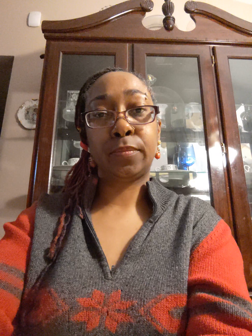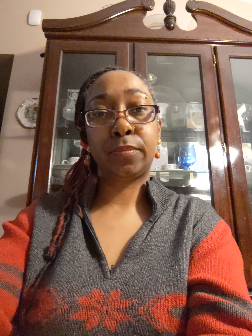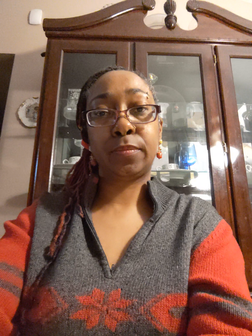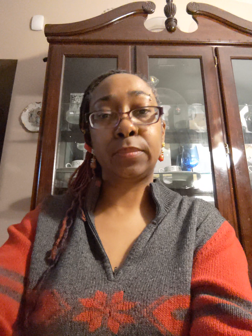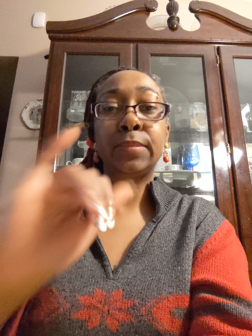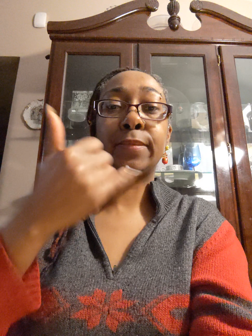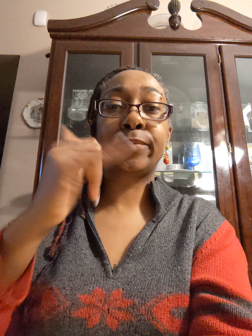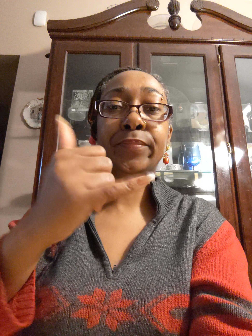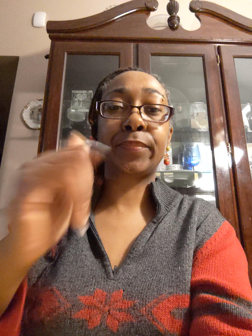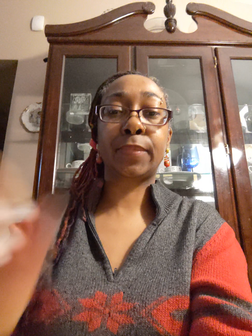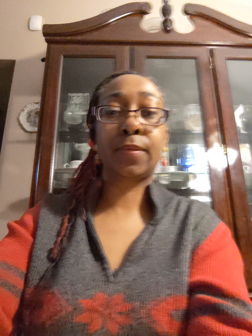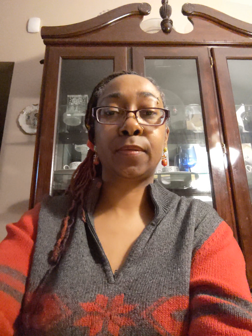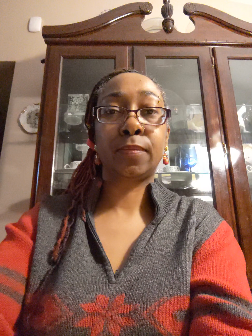yellow